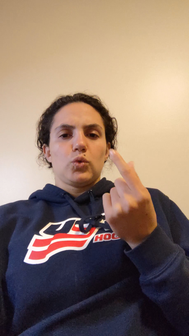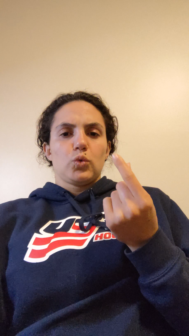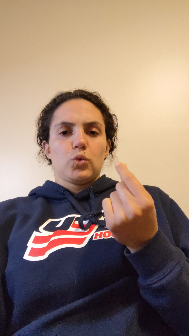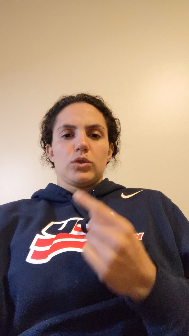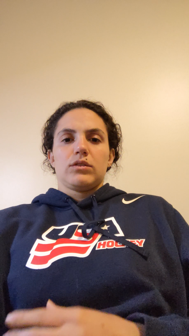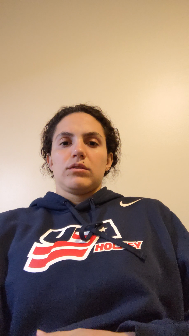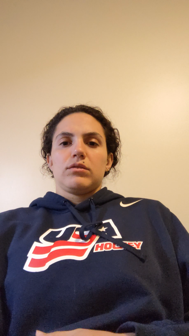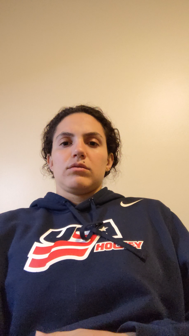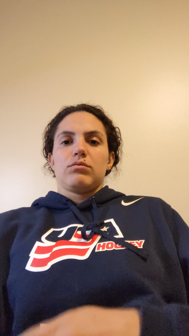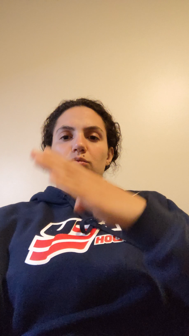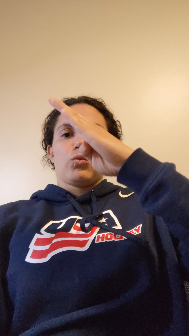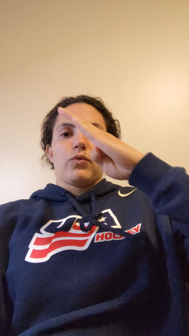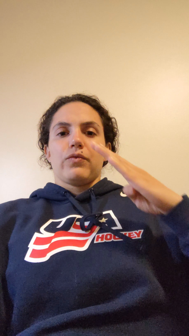roof